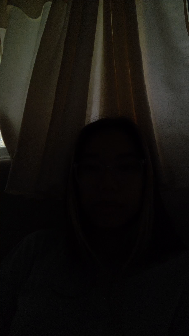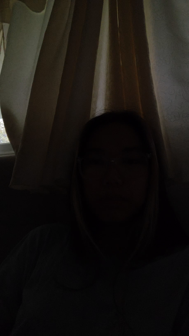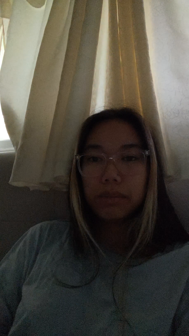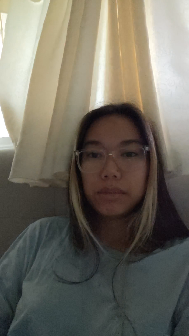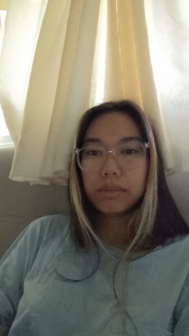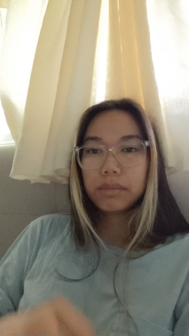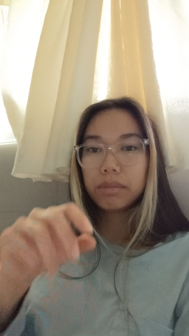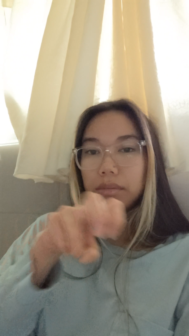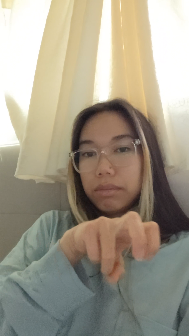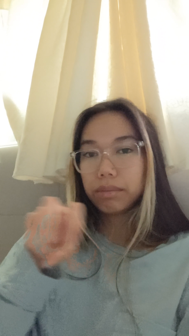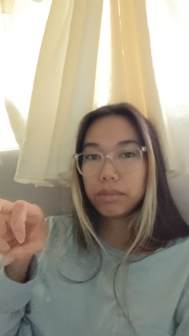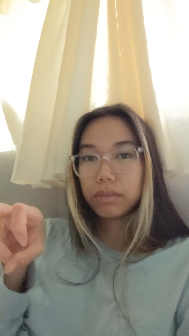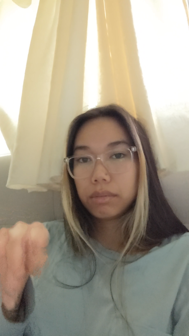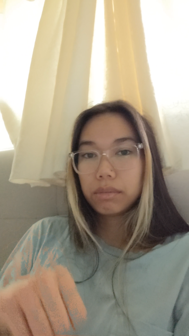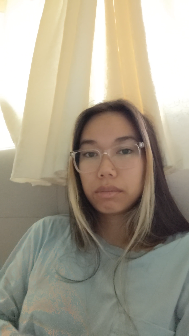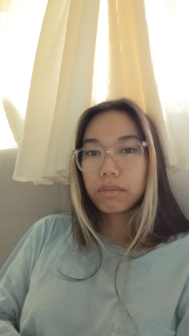couch